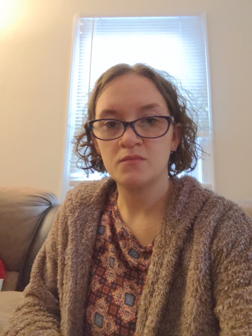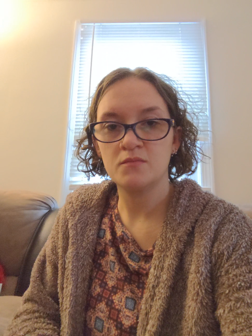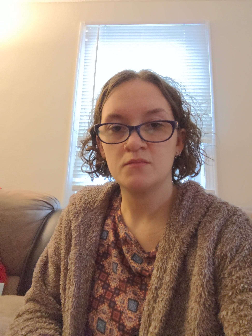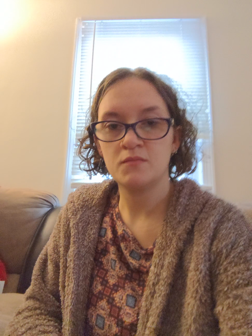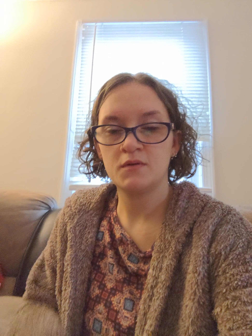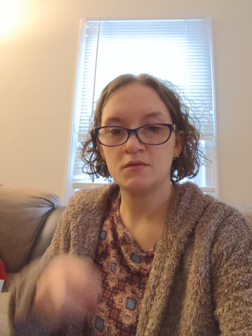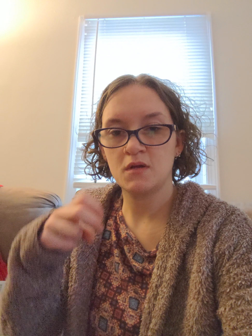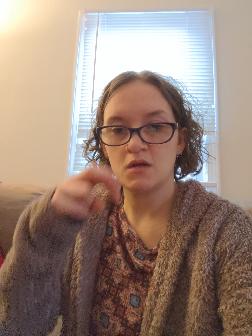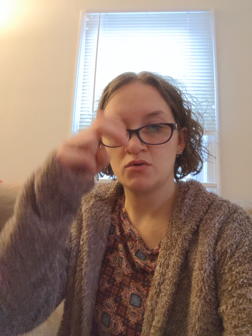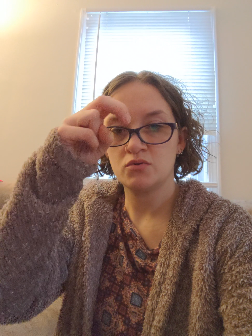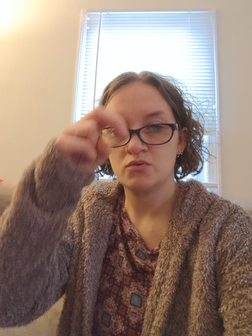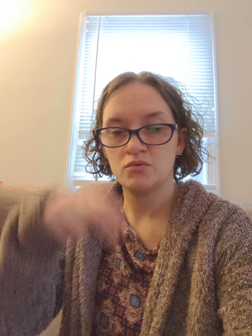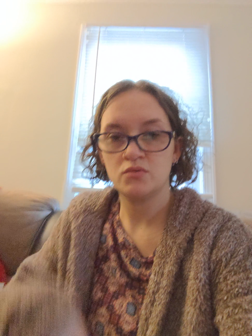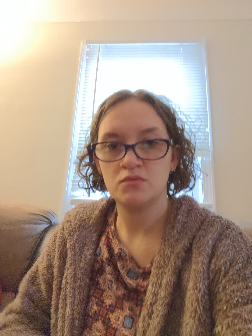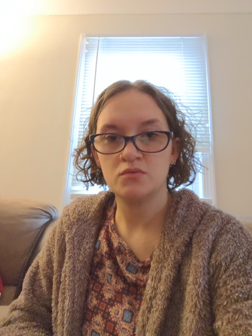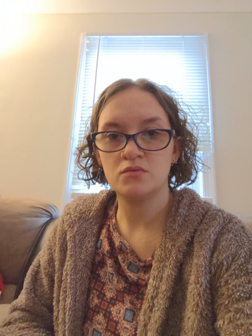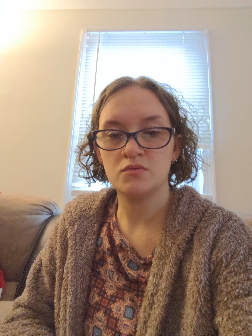stairs